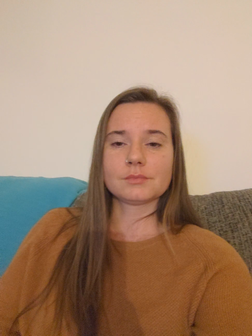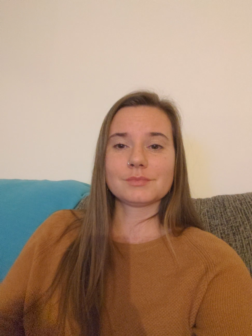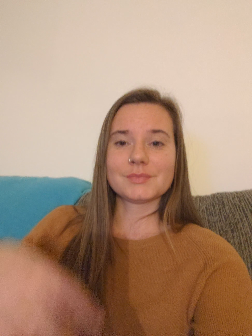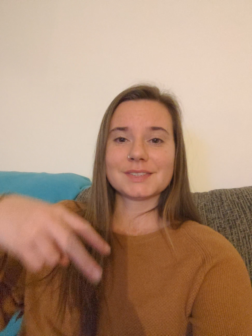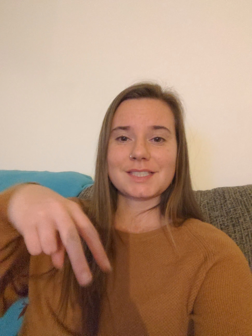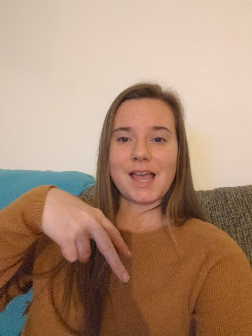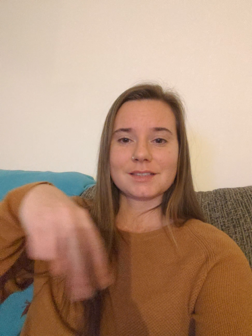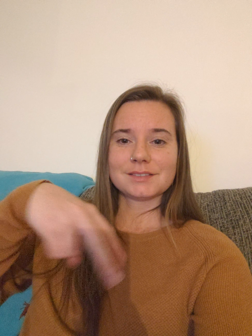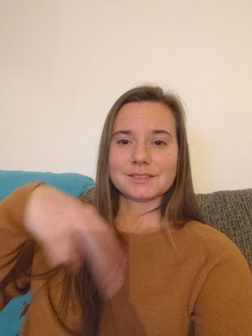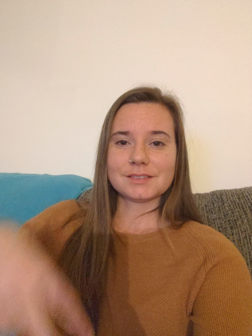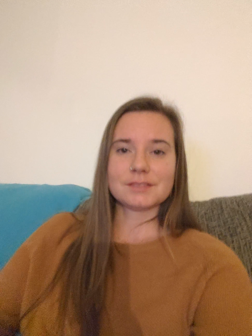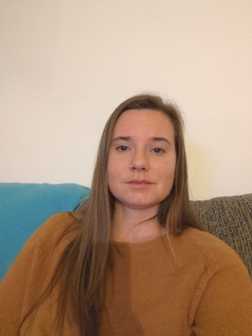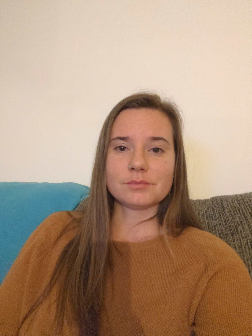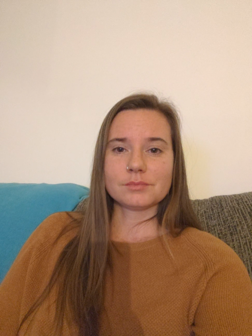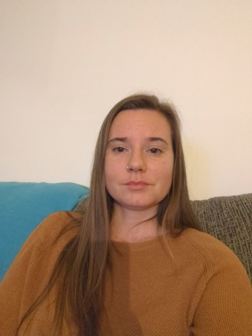dance